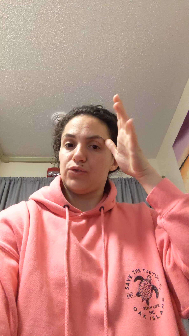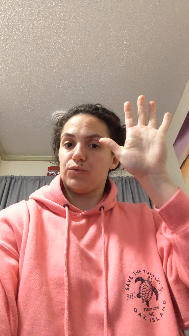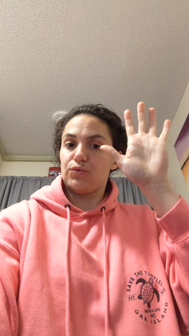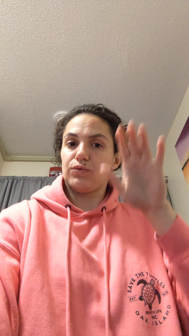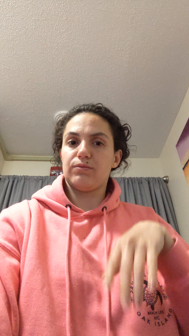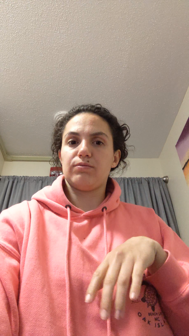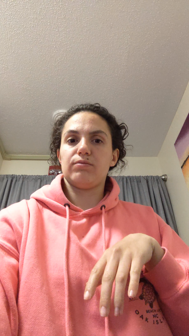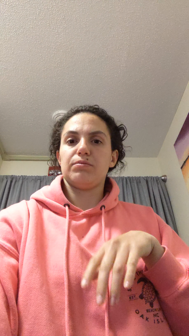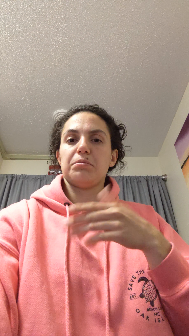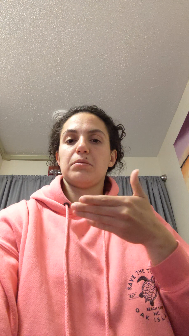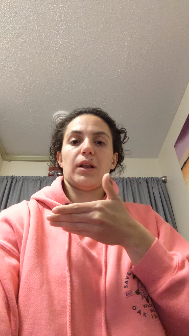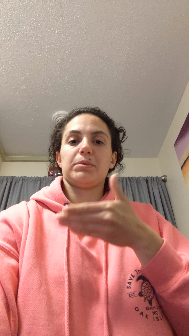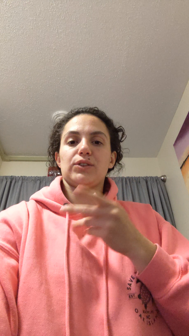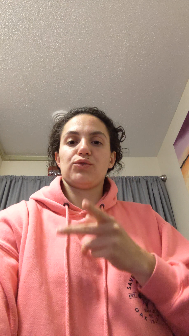babysitter